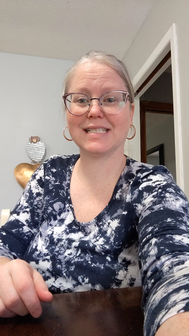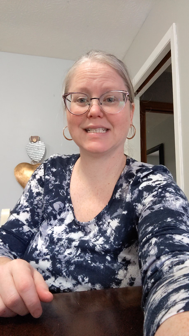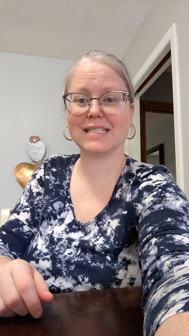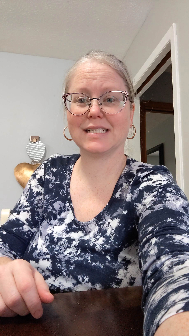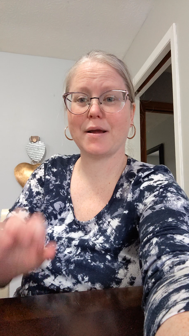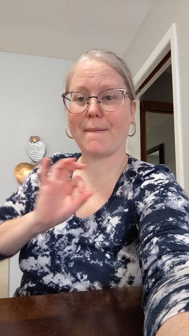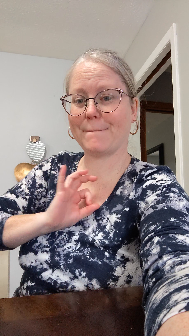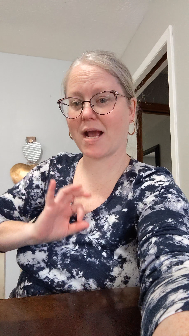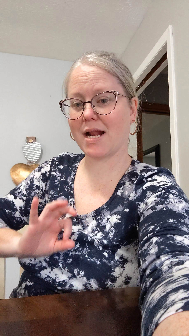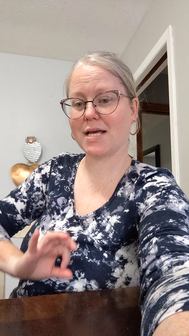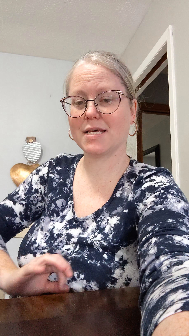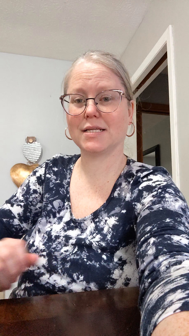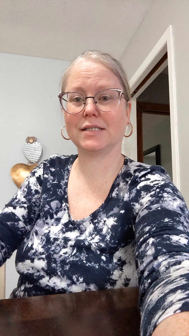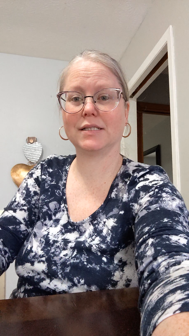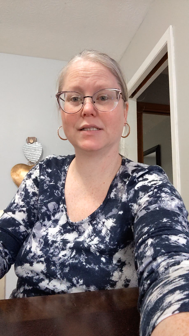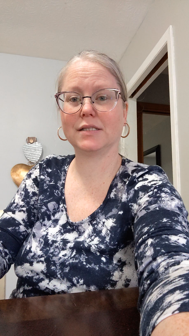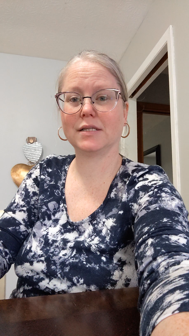button